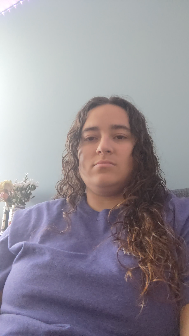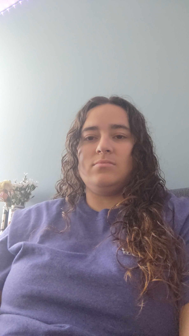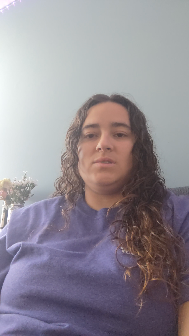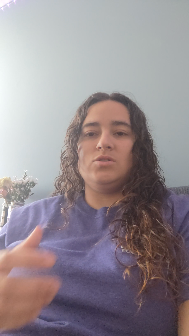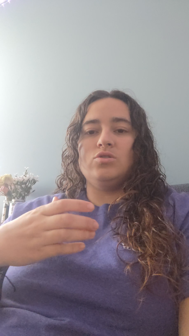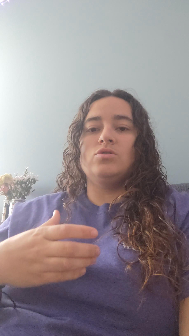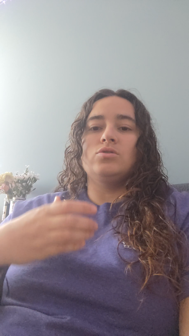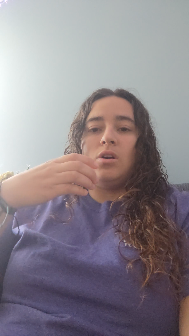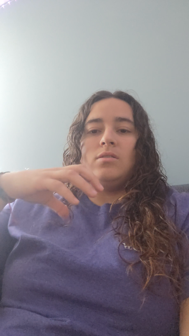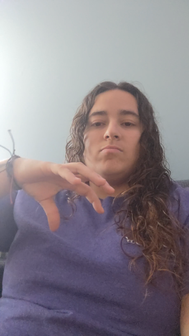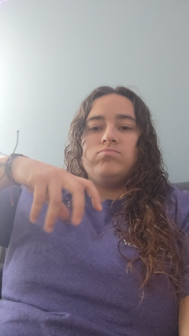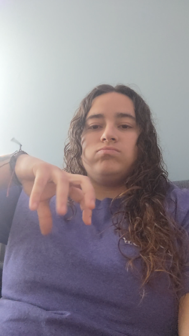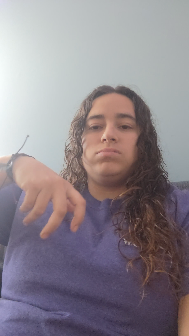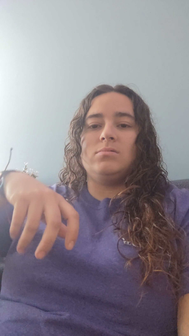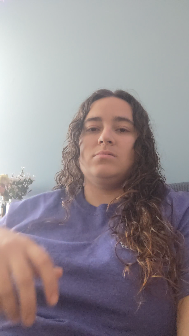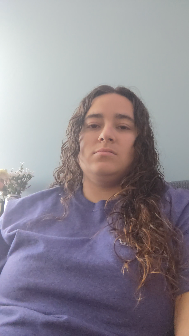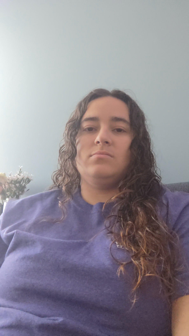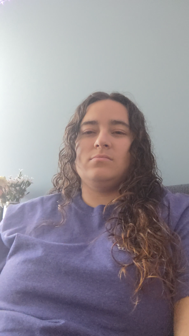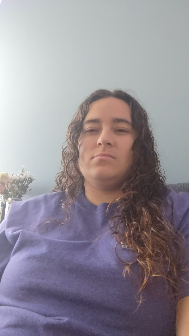jar